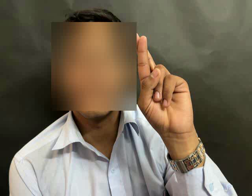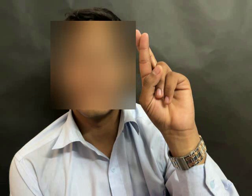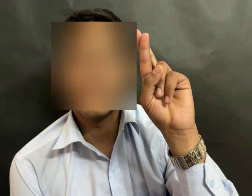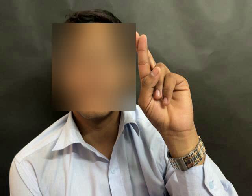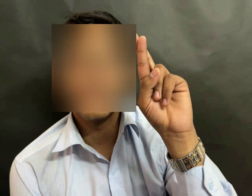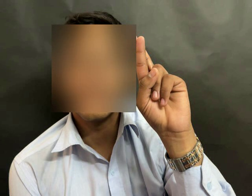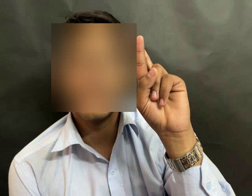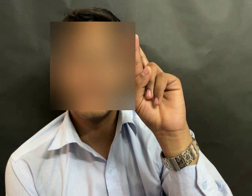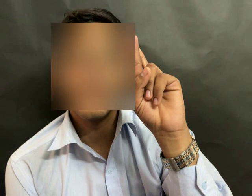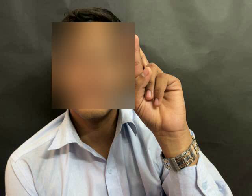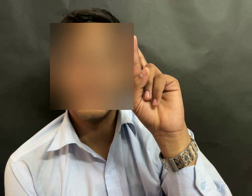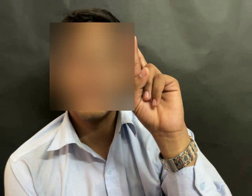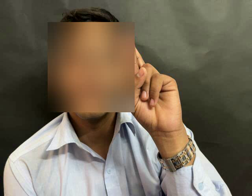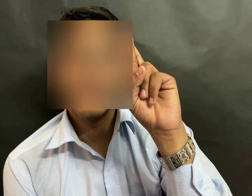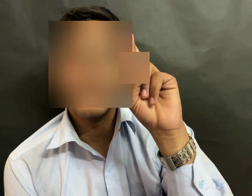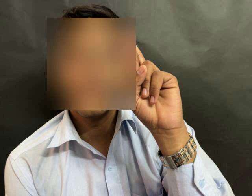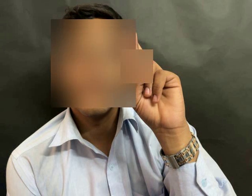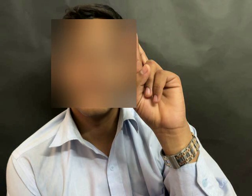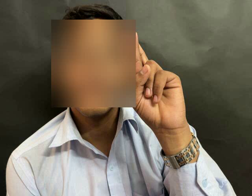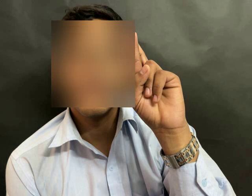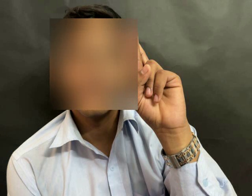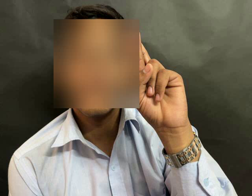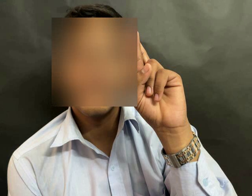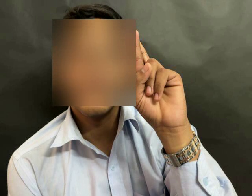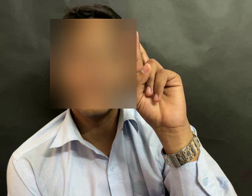R